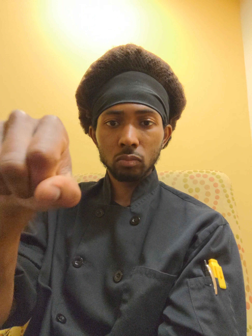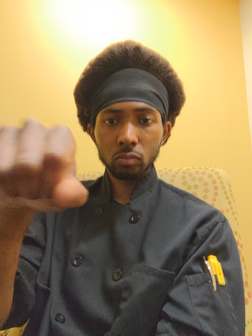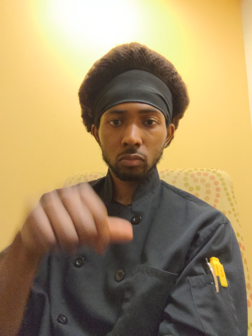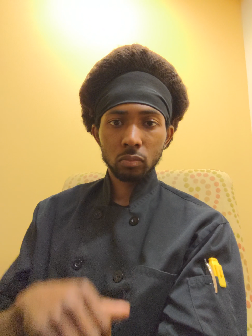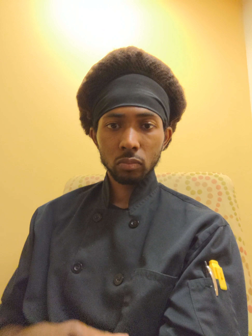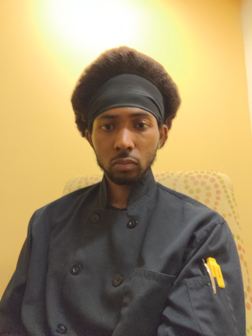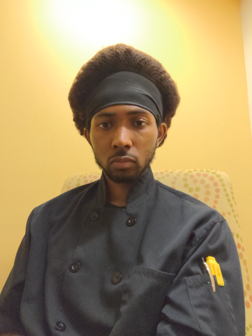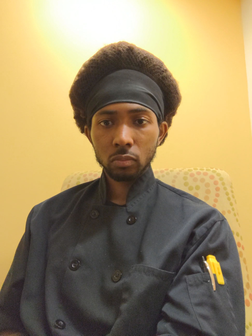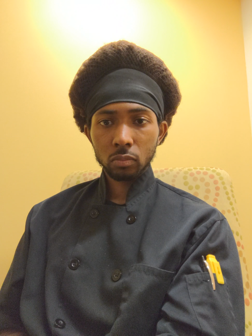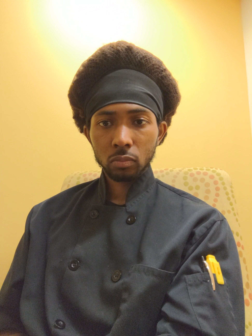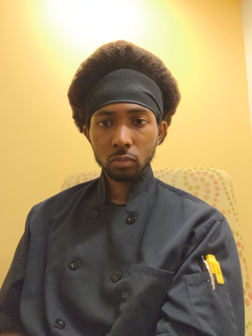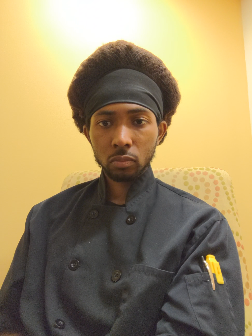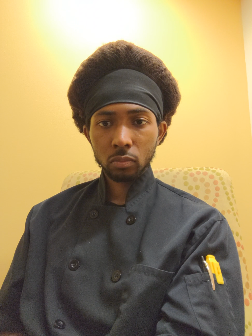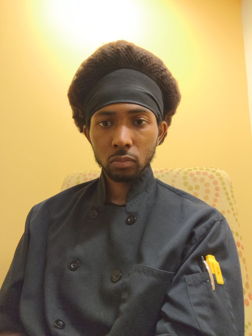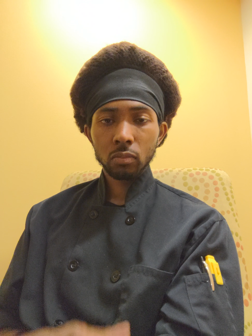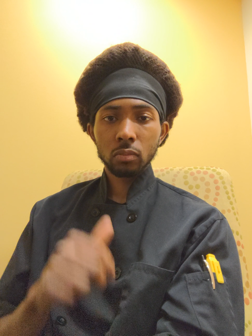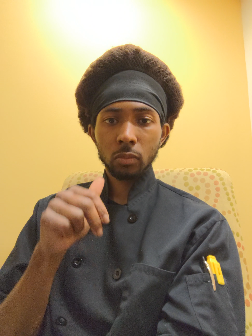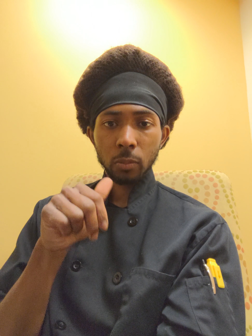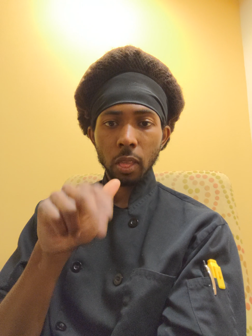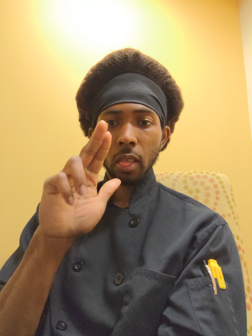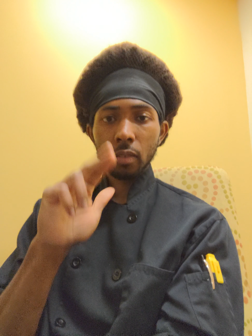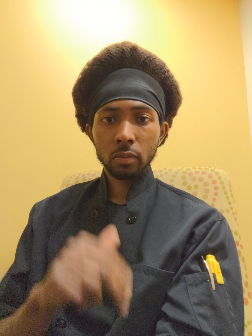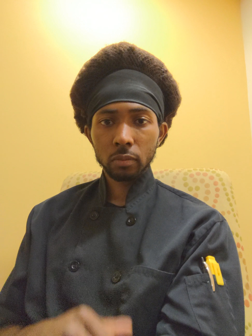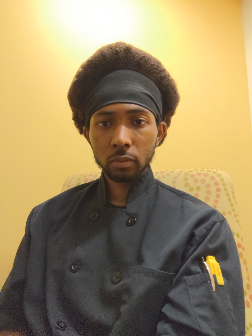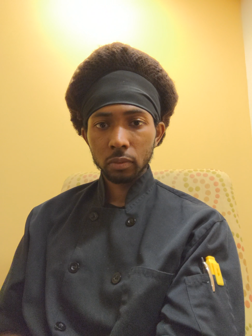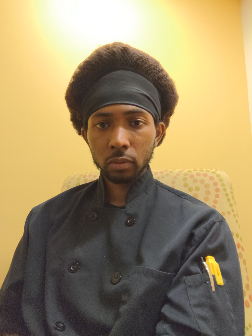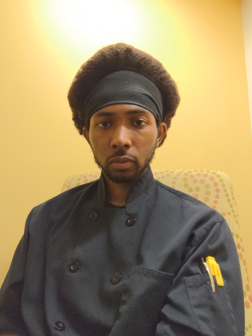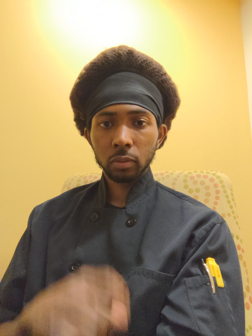lick